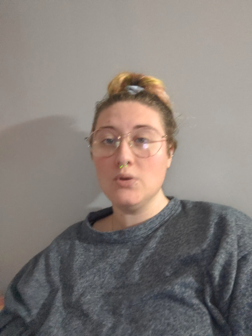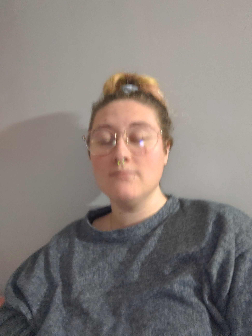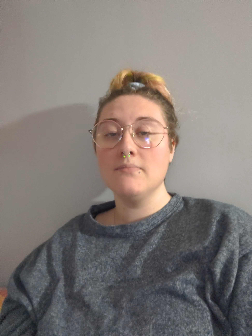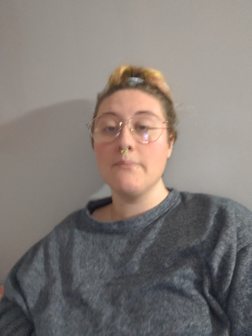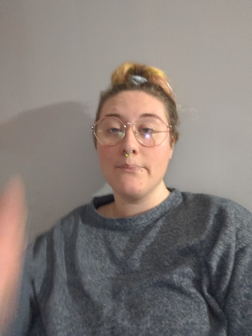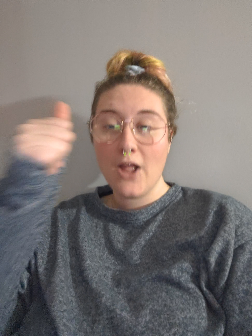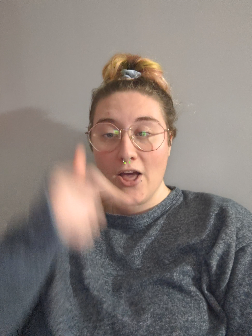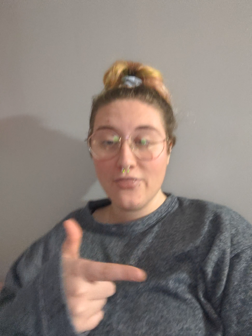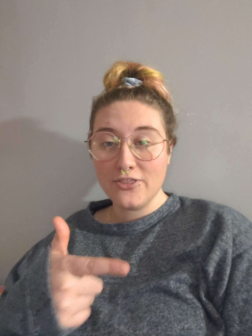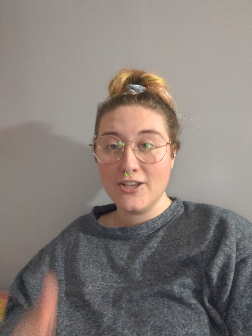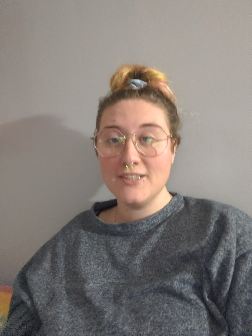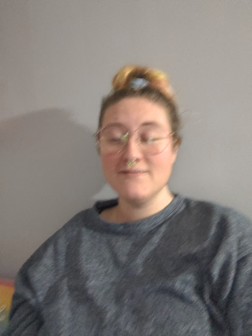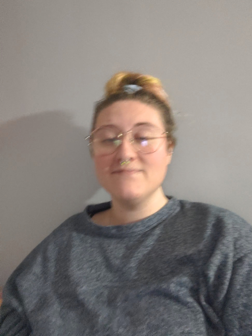brother